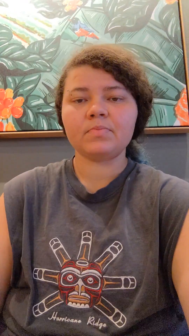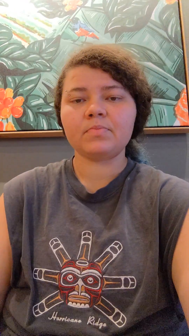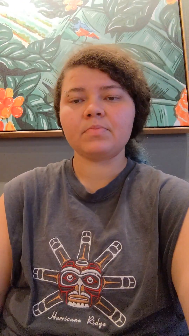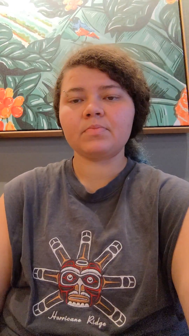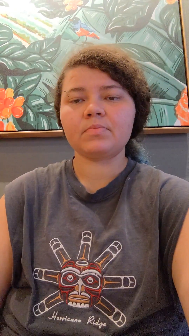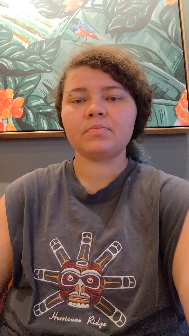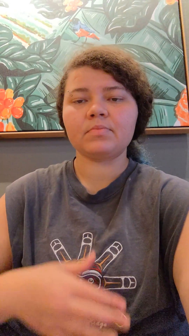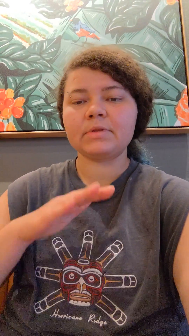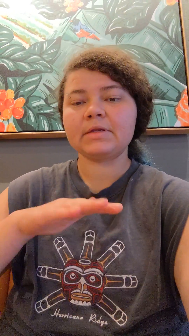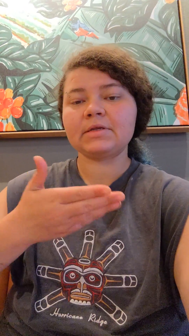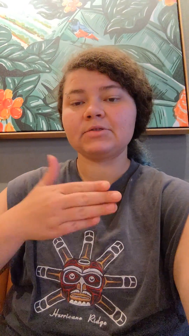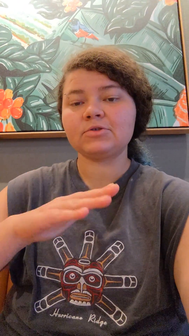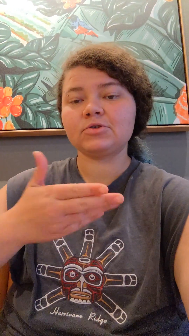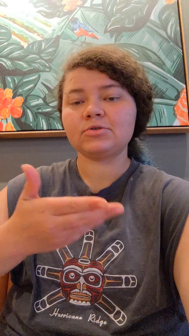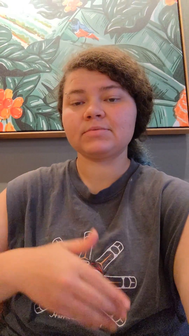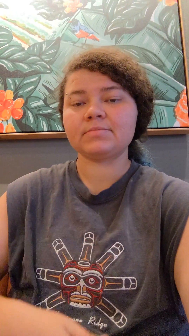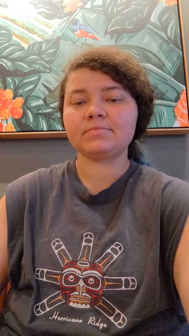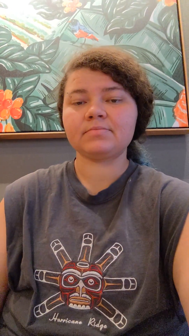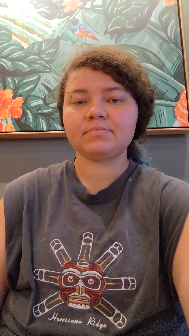kitchen